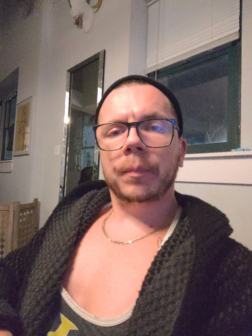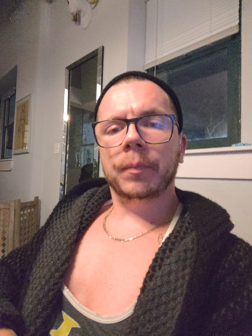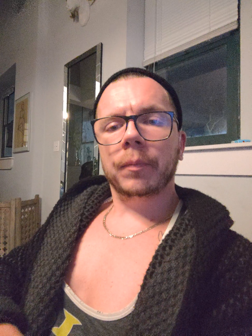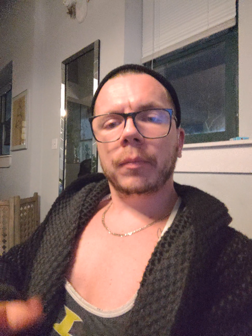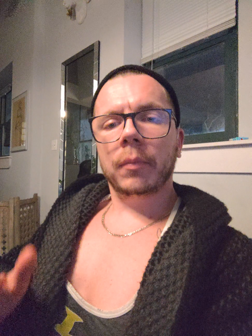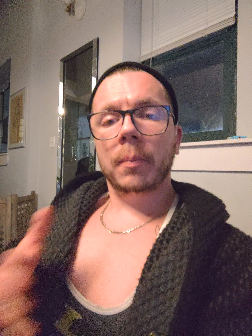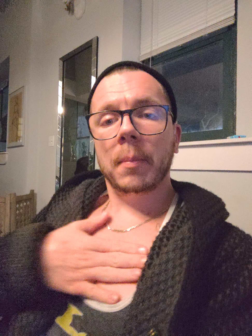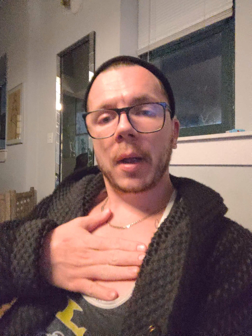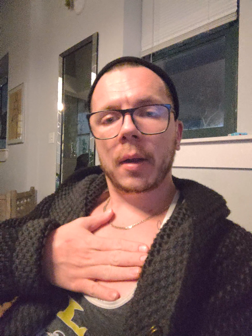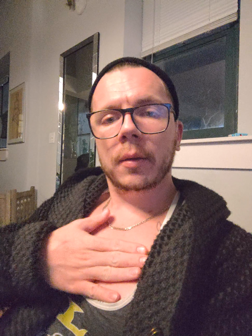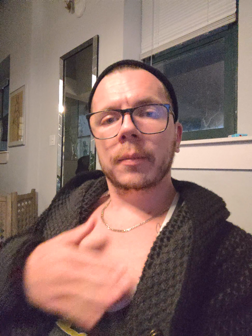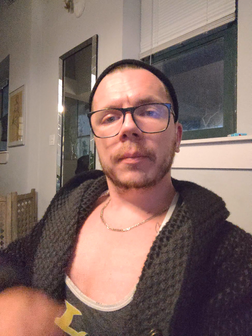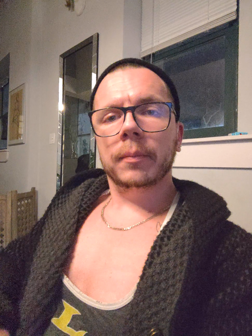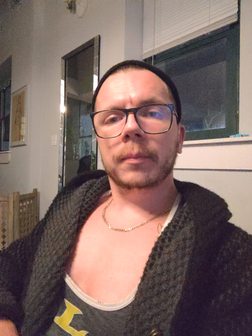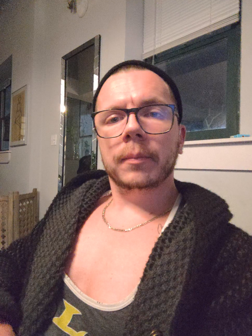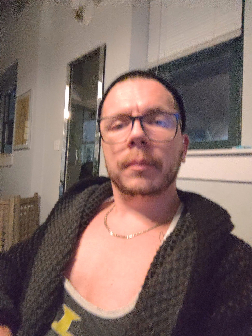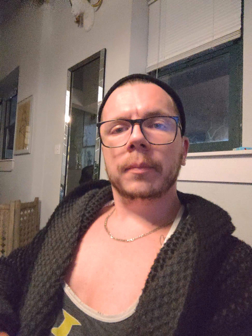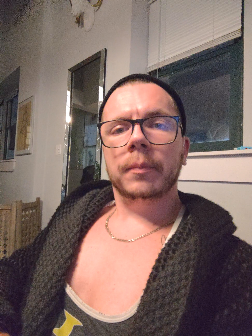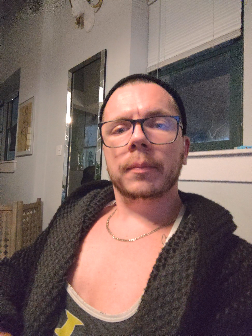my